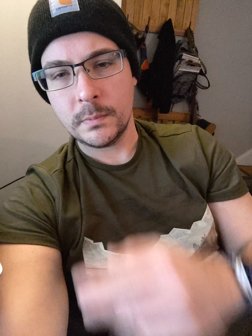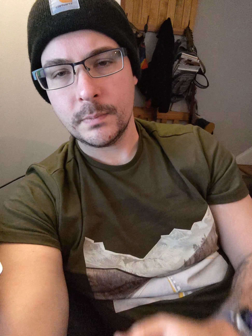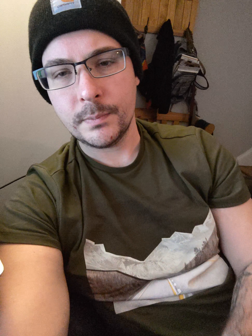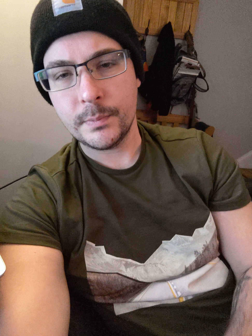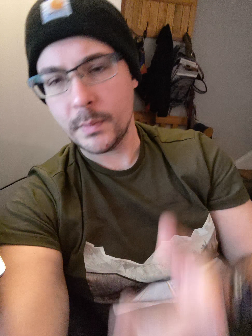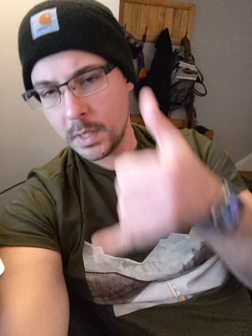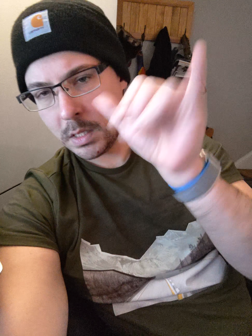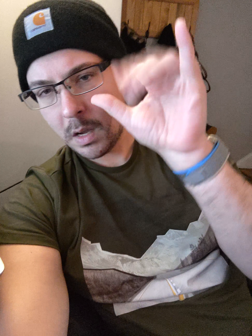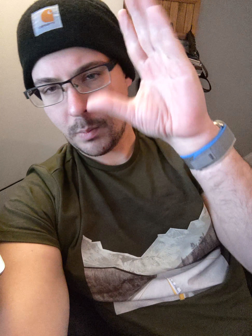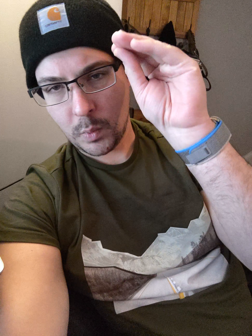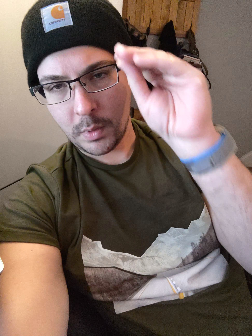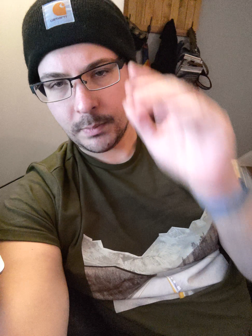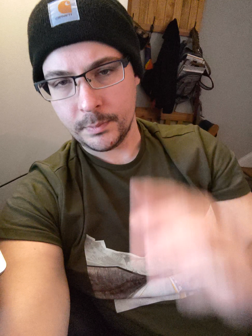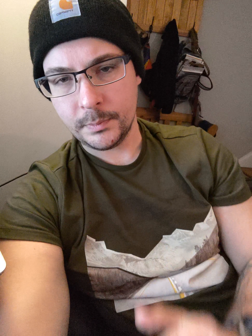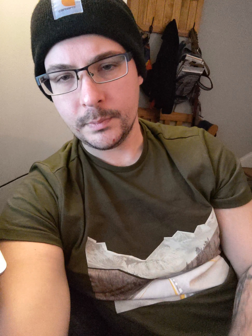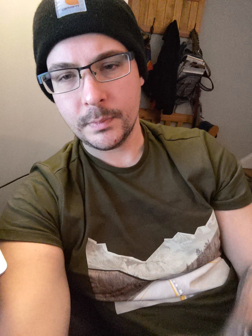cowboy